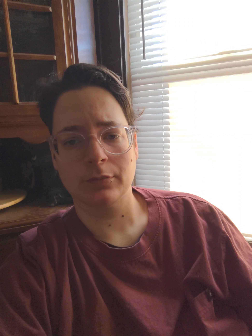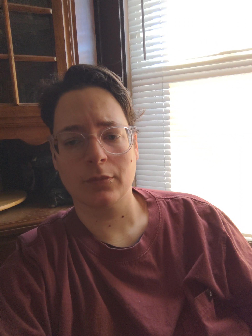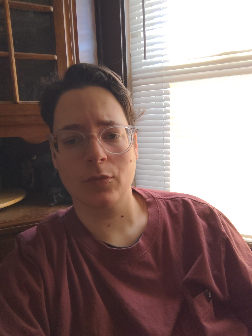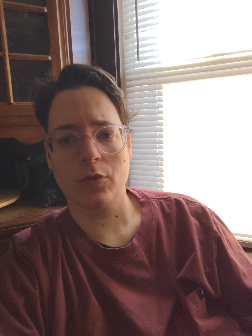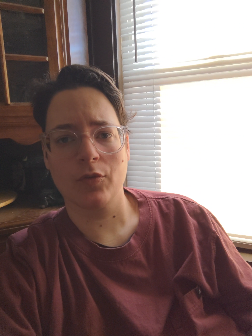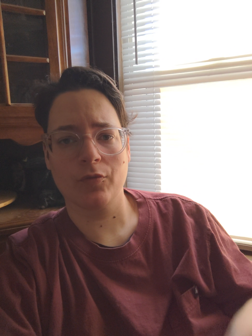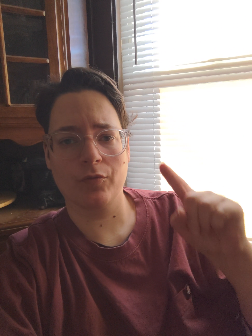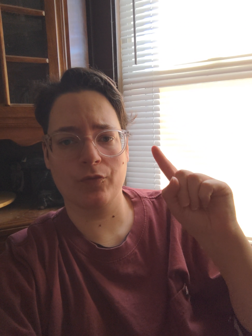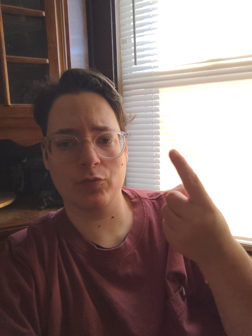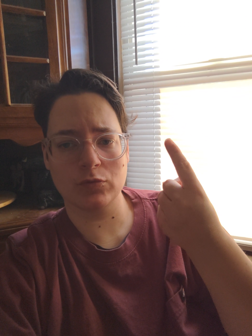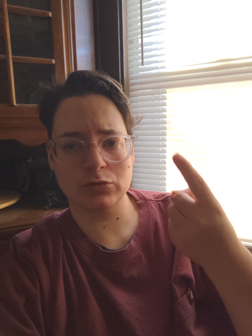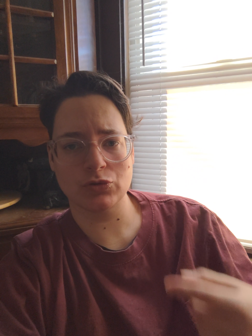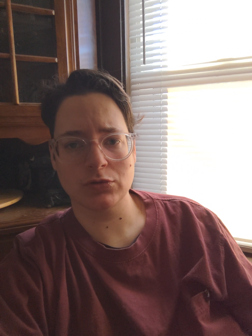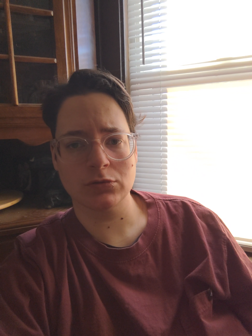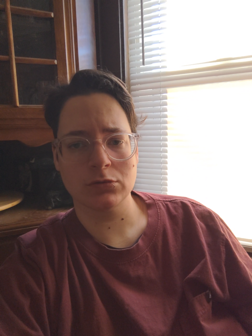first